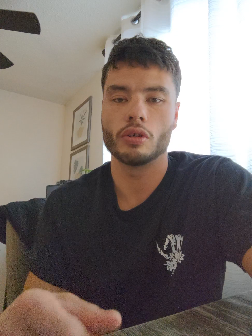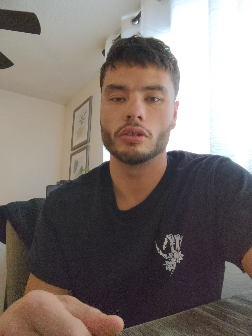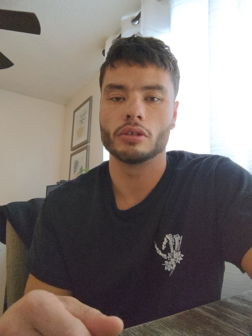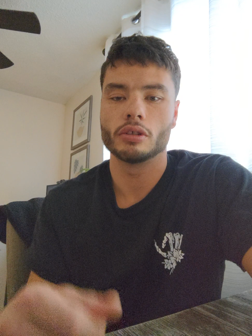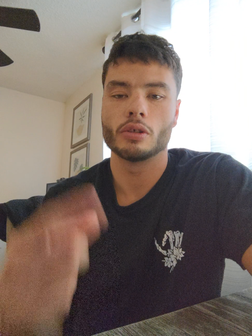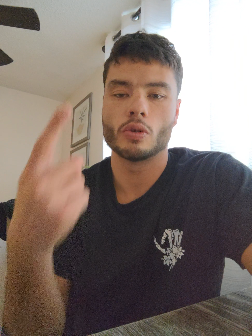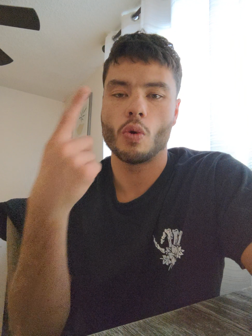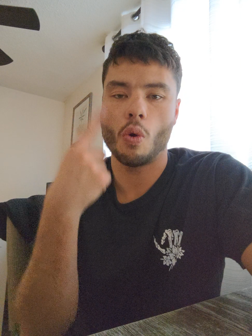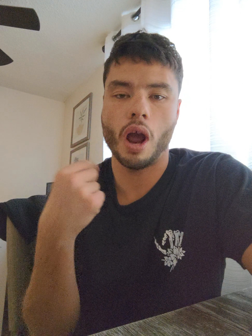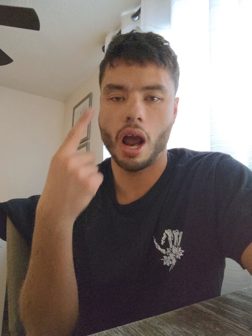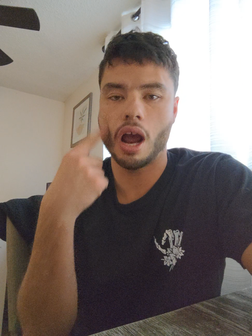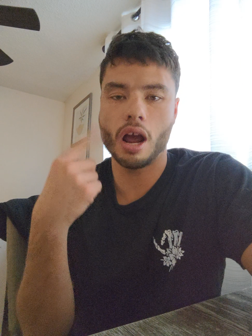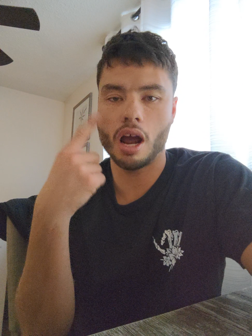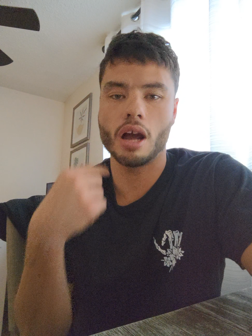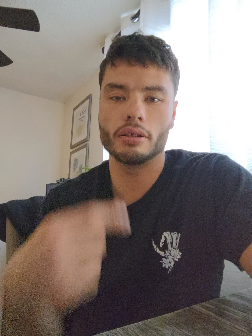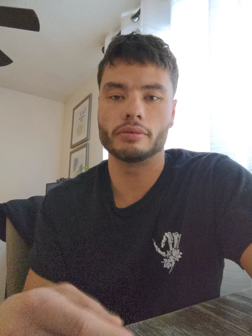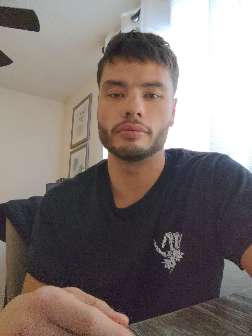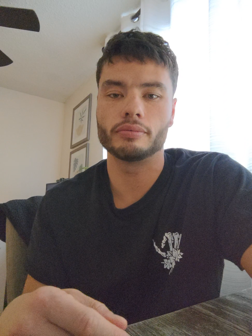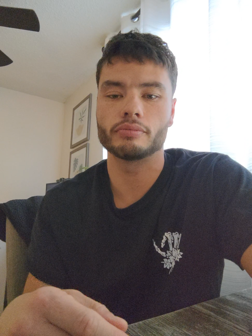cry